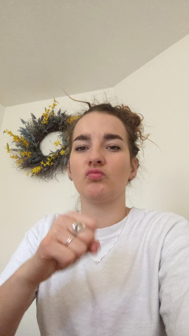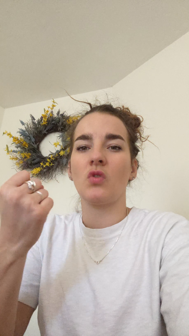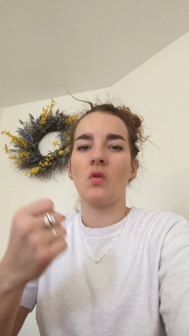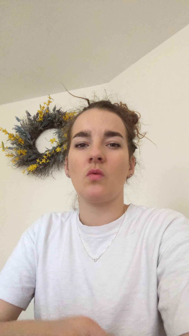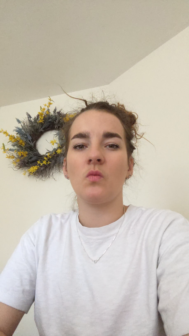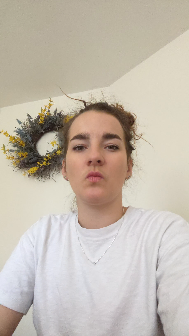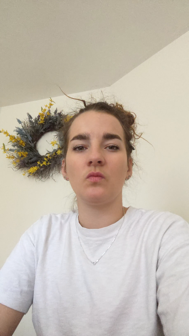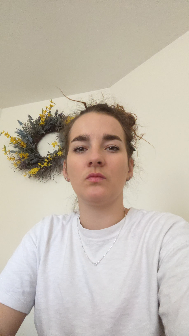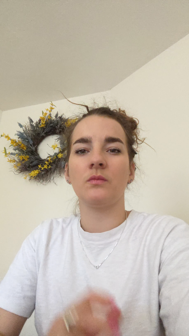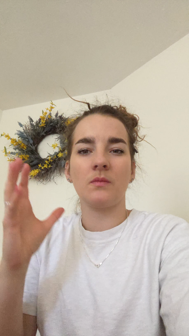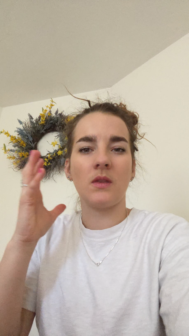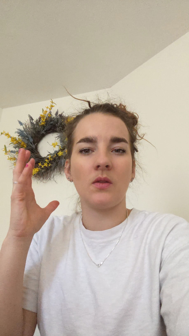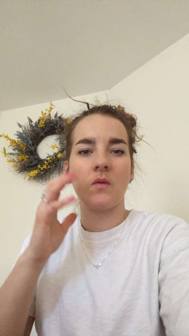pillow